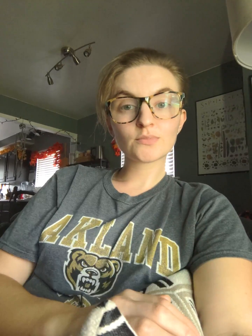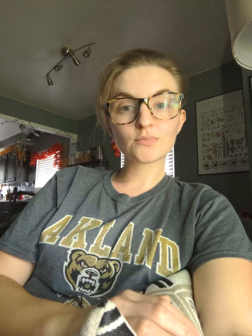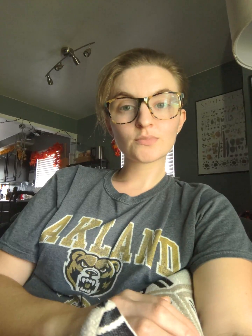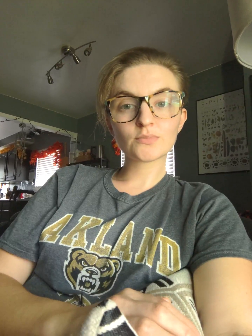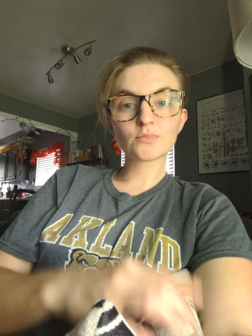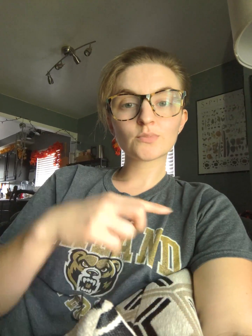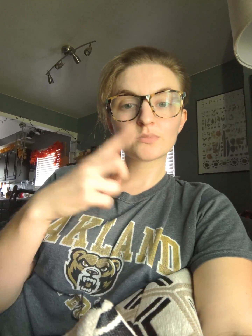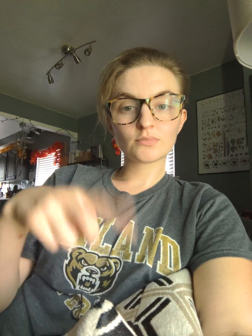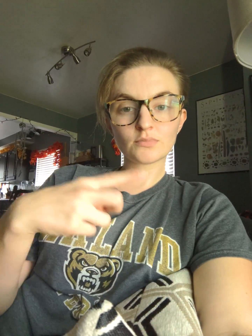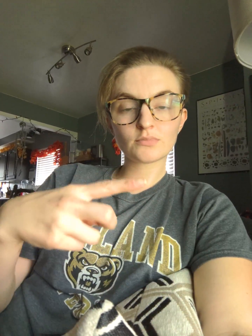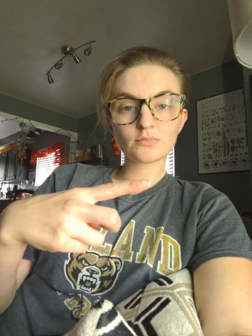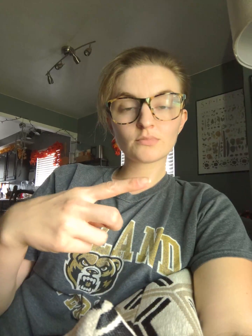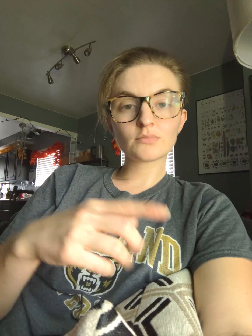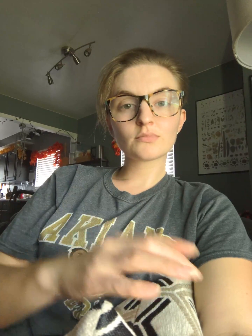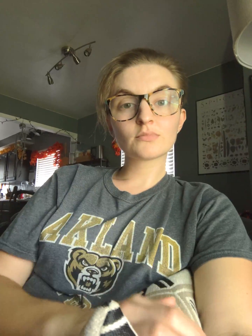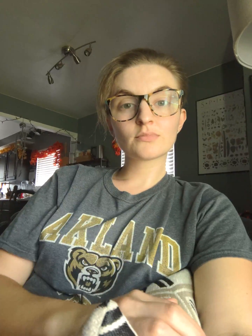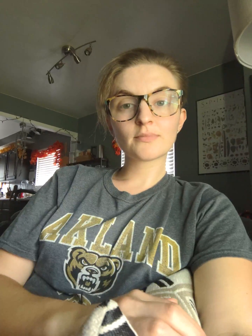about